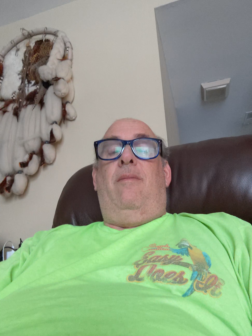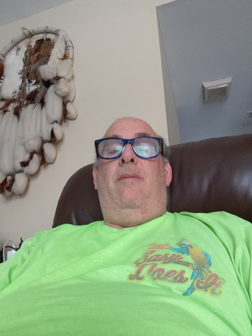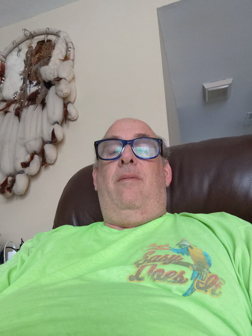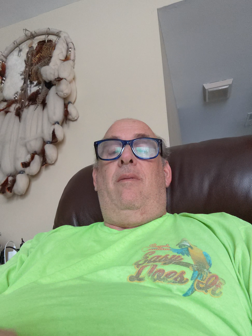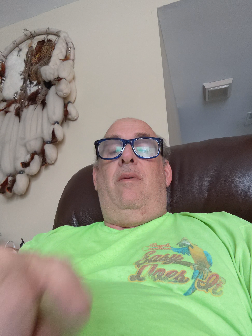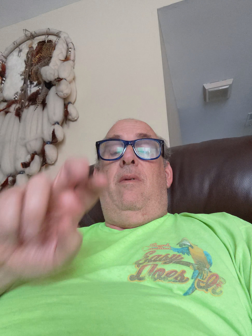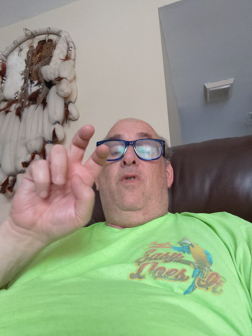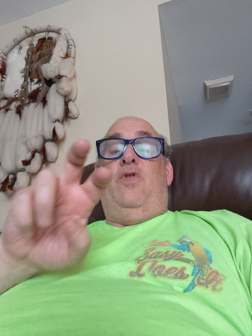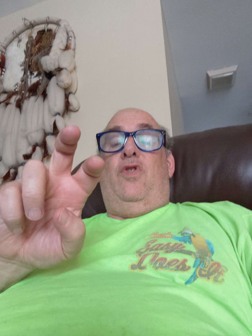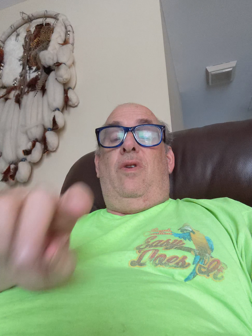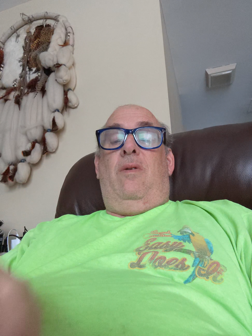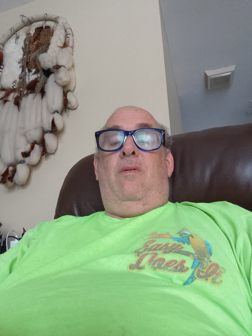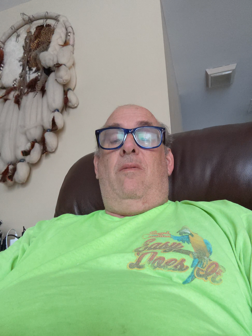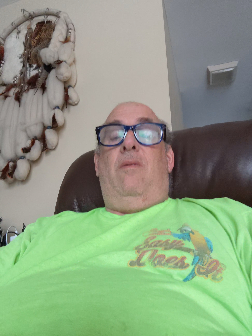chair